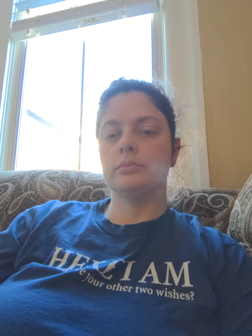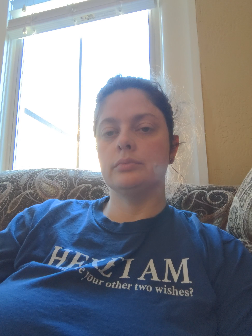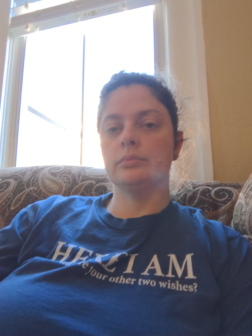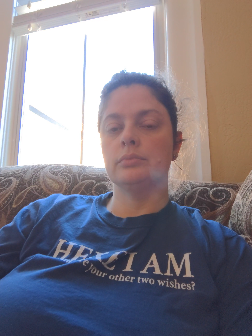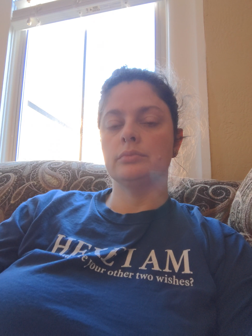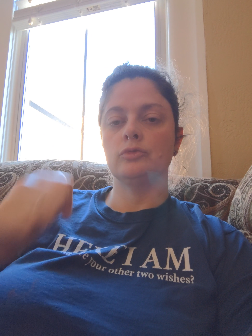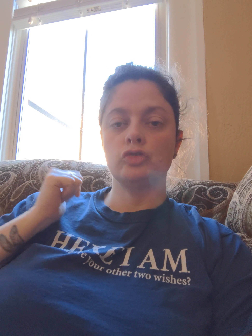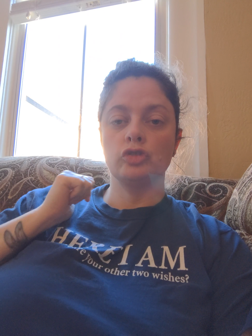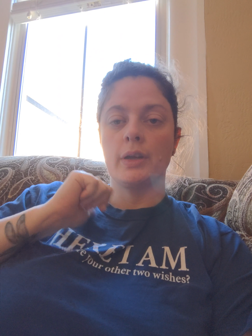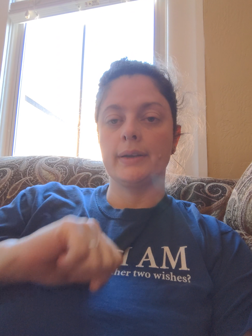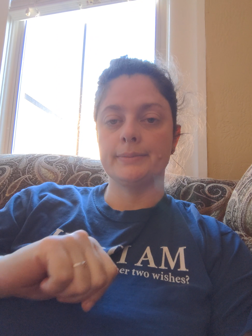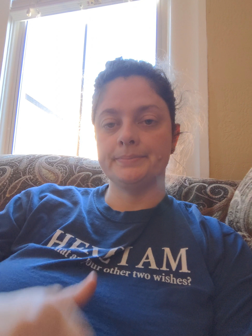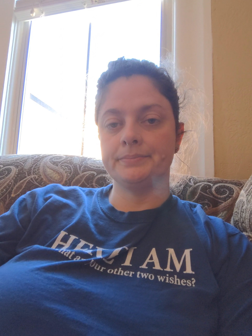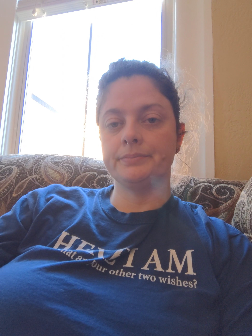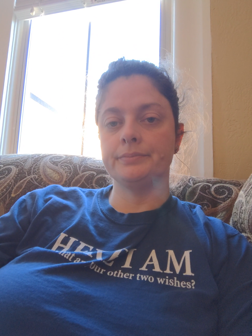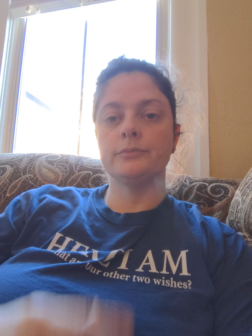jacket